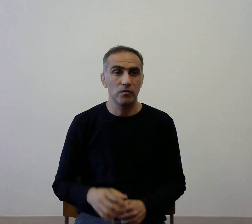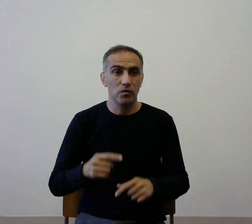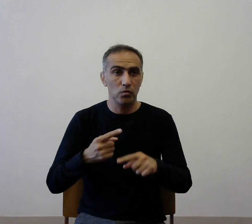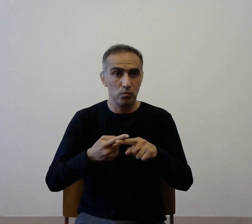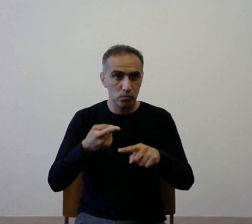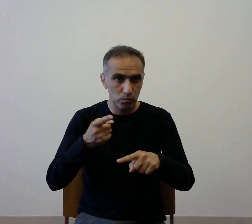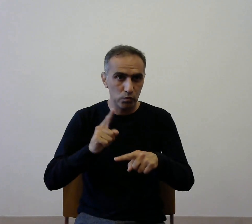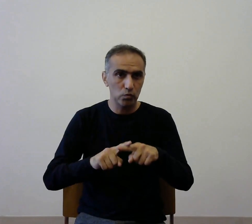bu